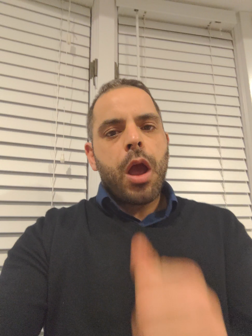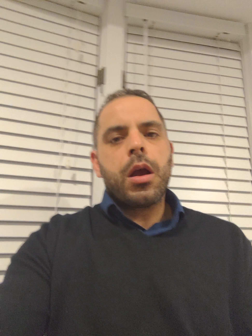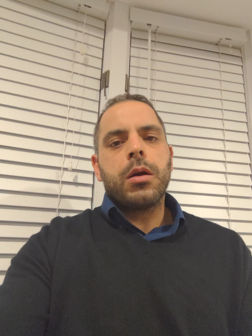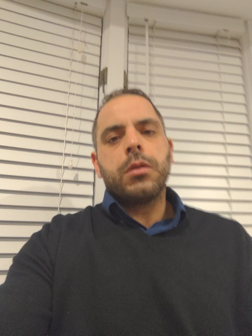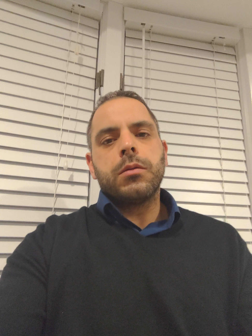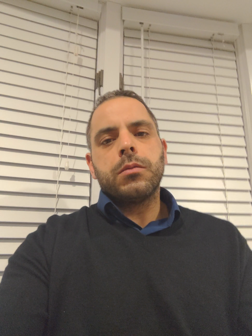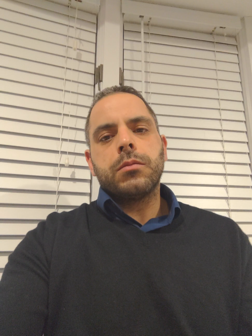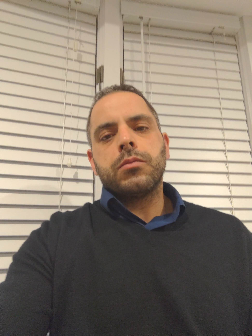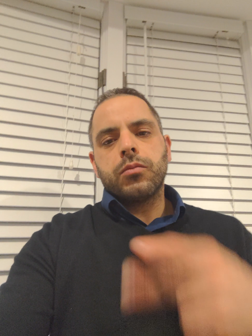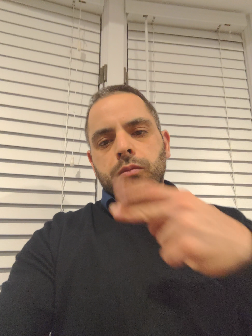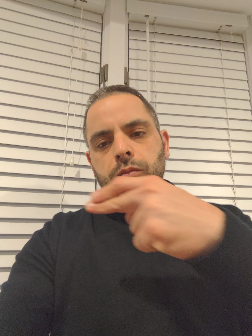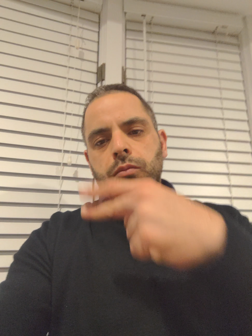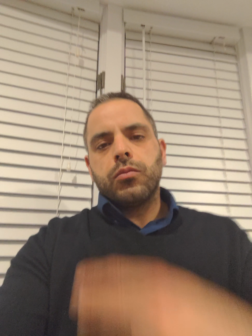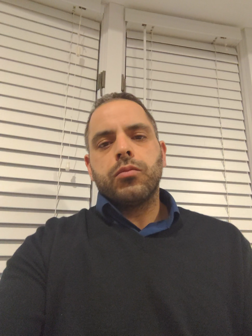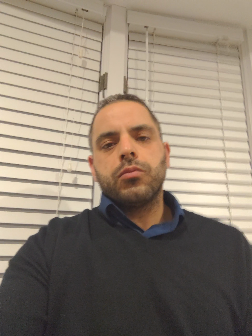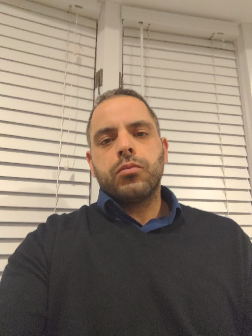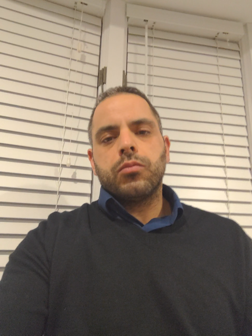scissors